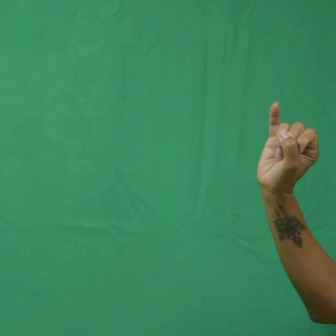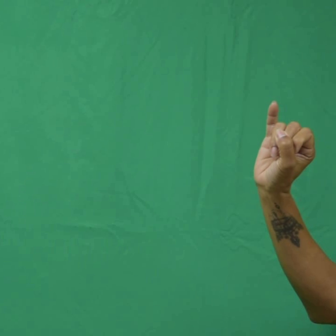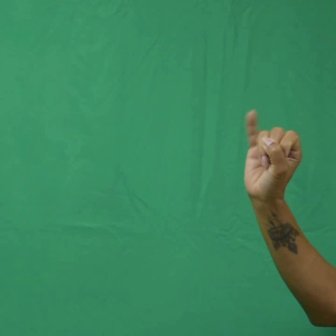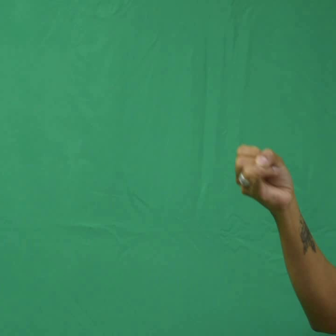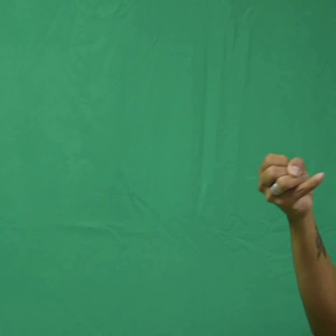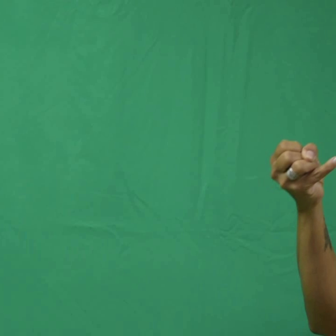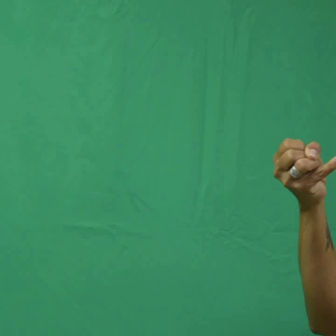J